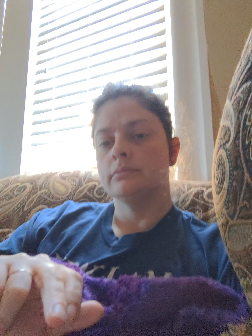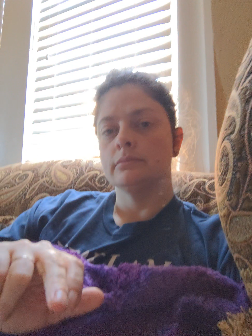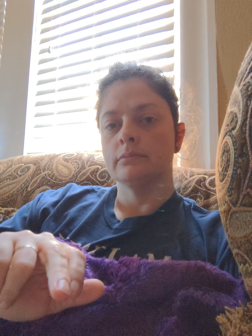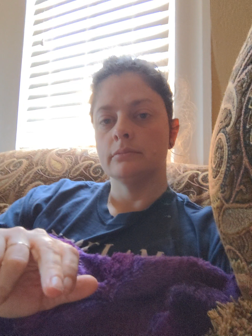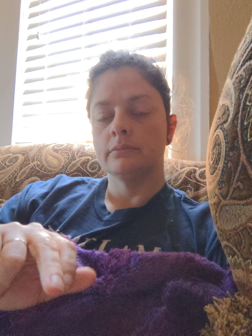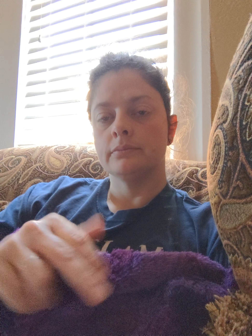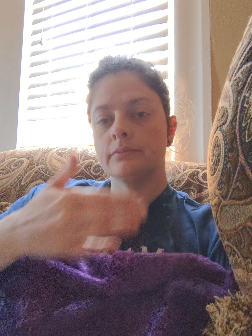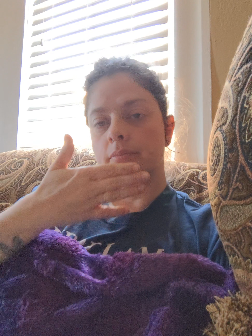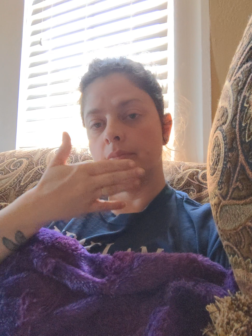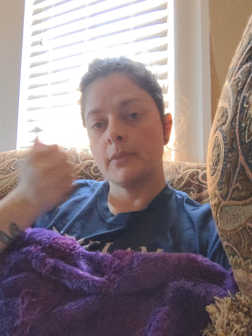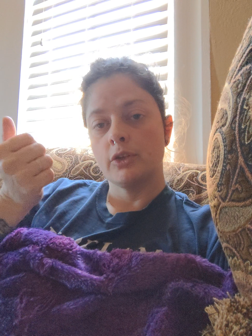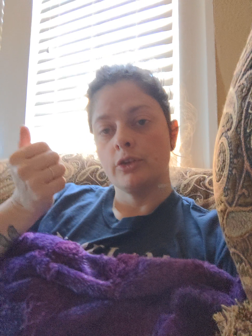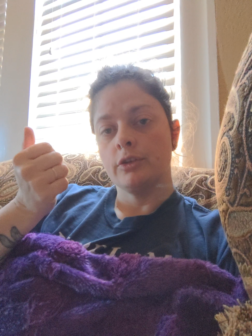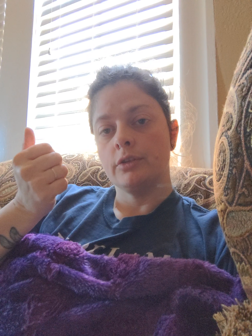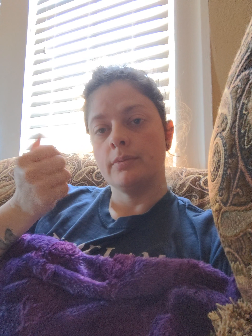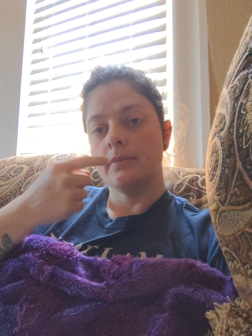better